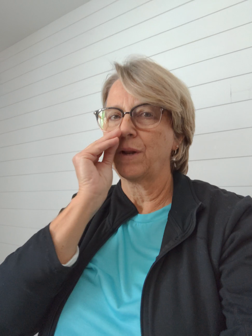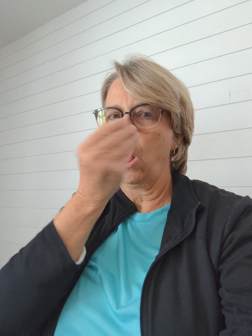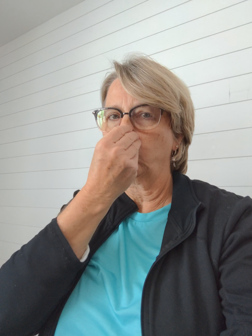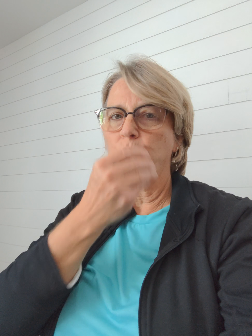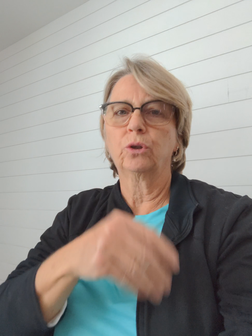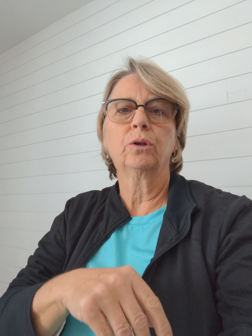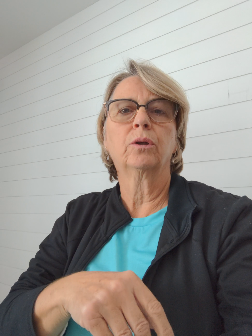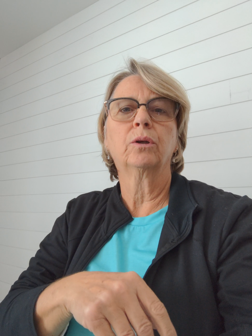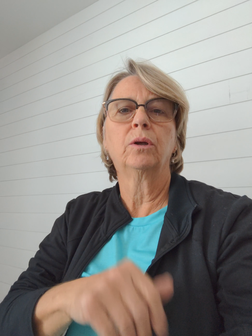flower